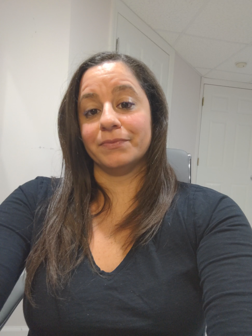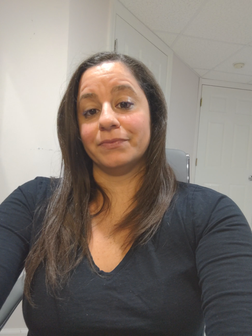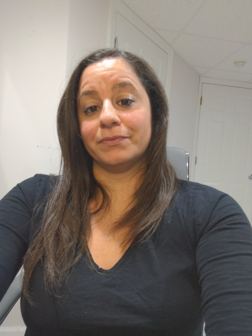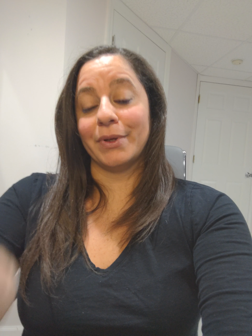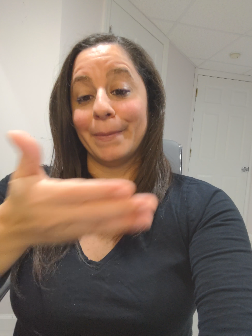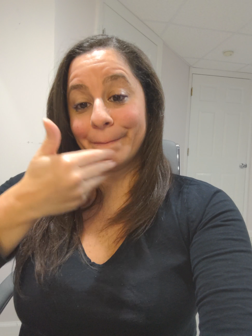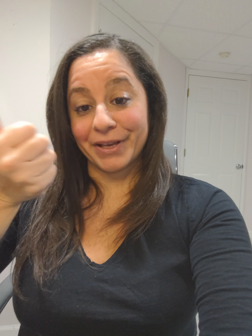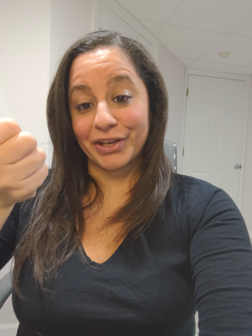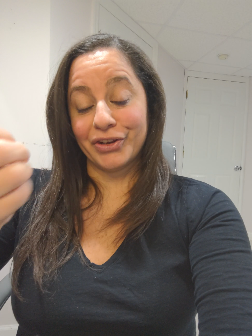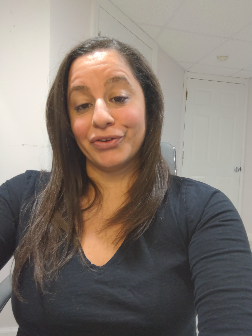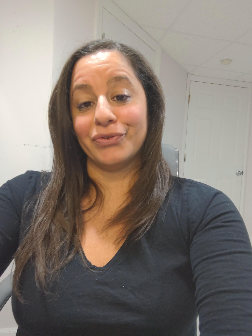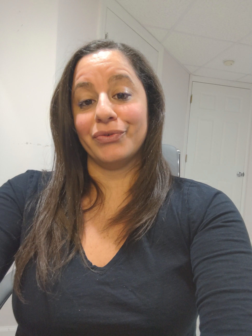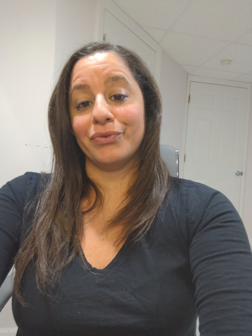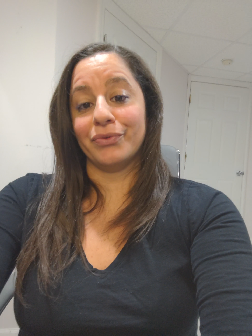better